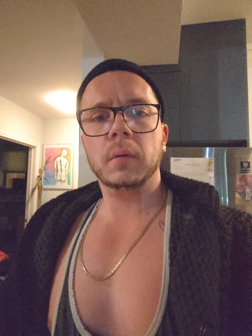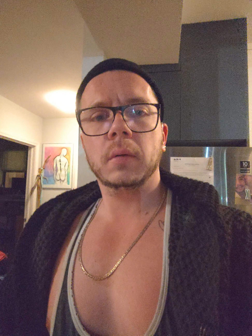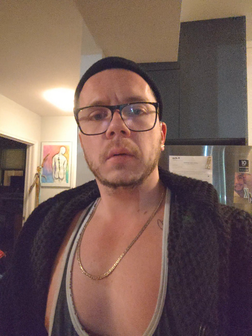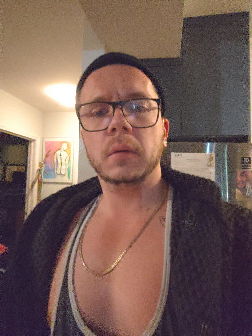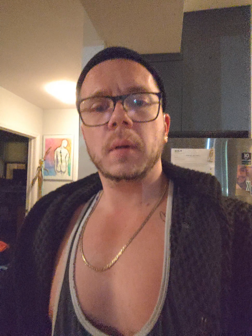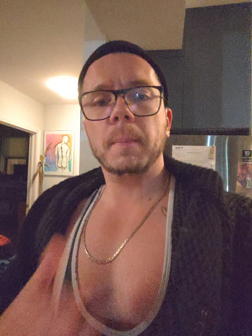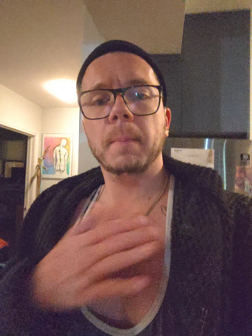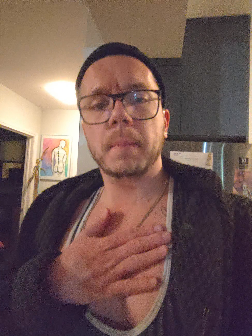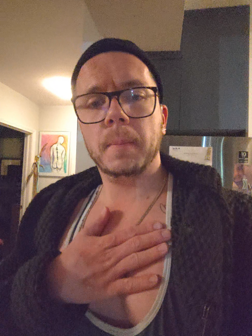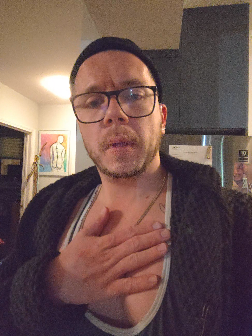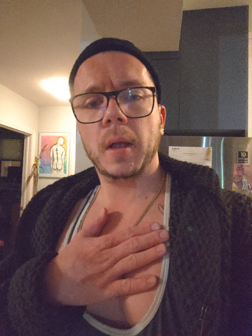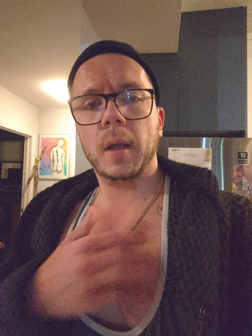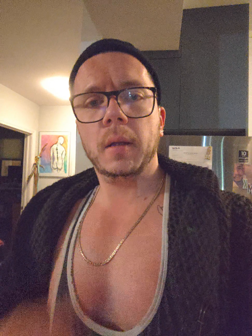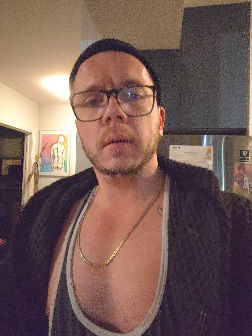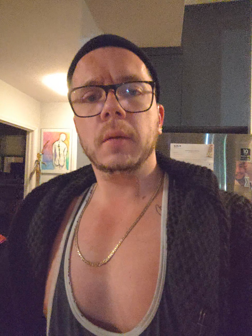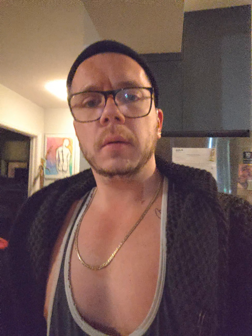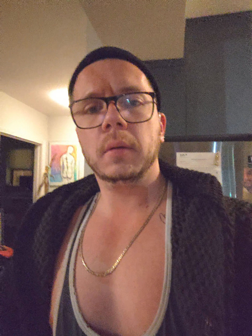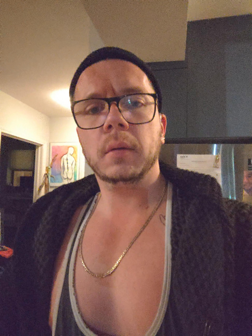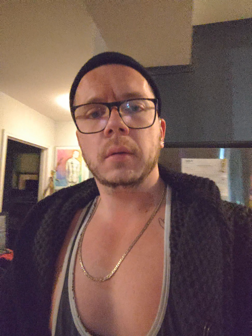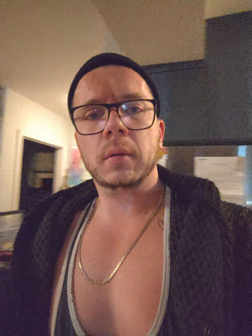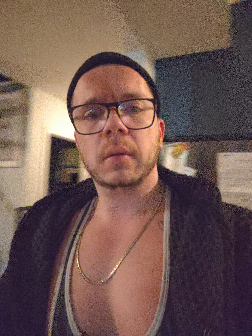my